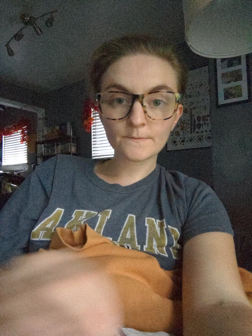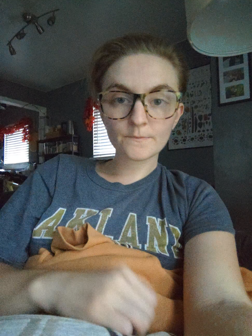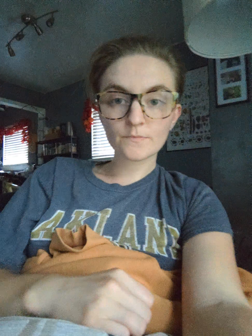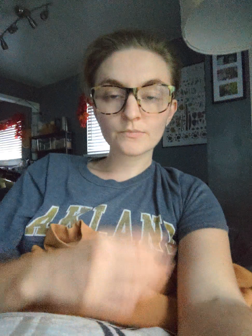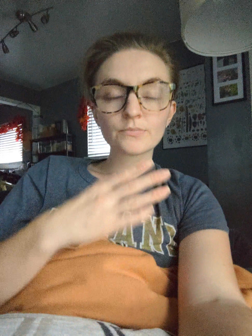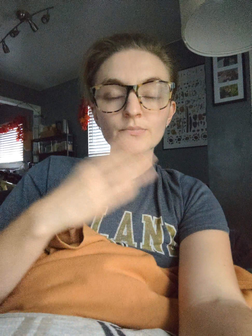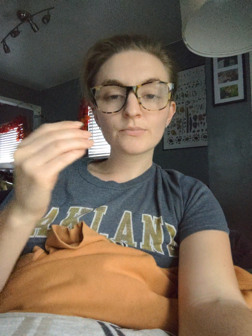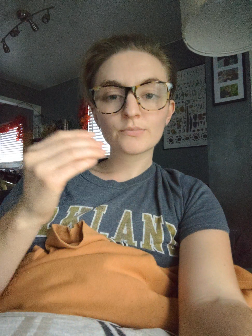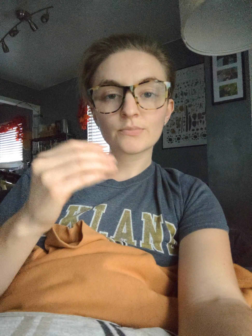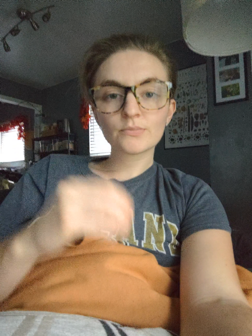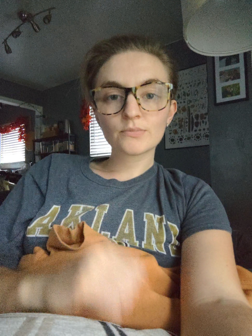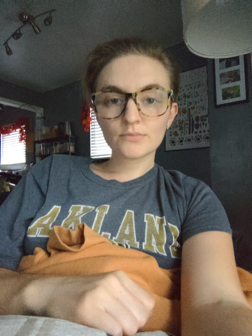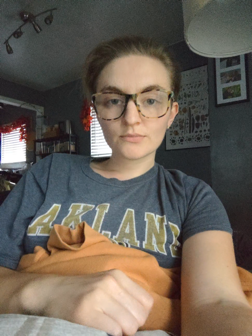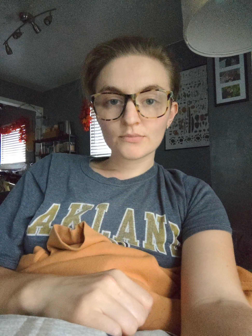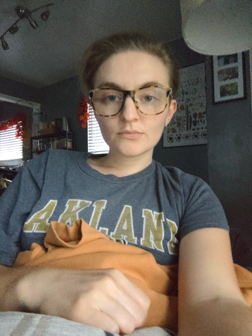and